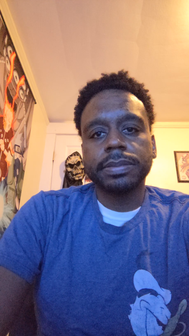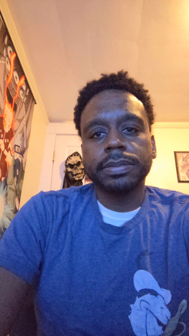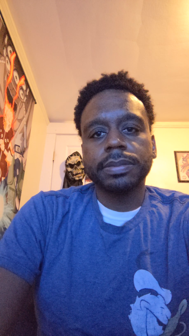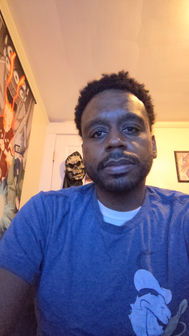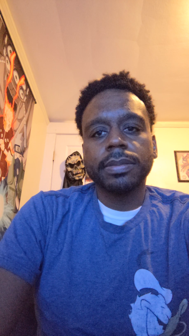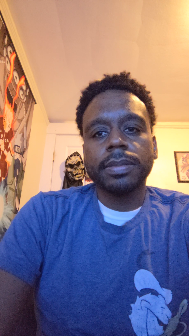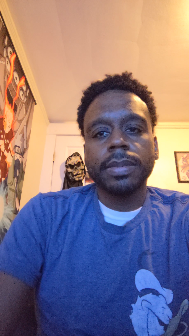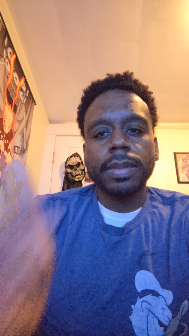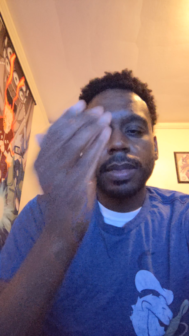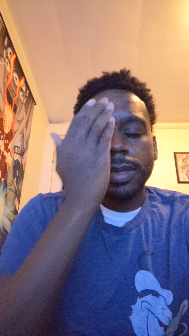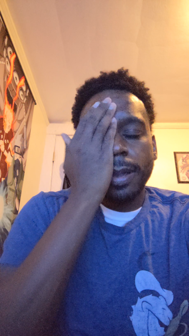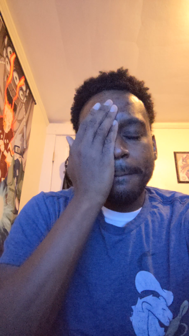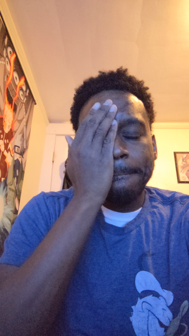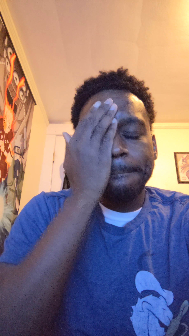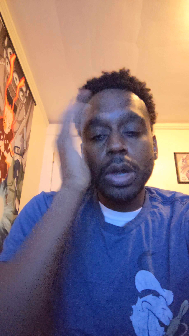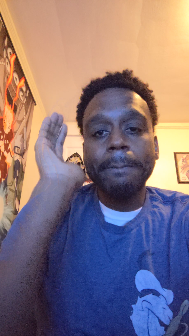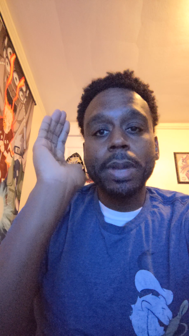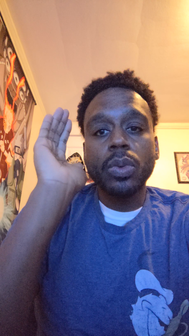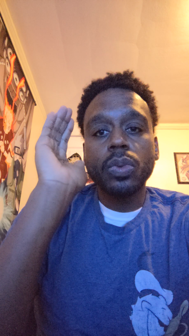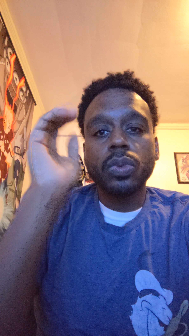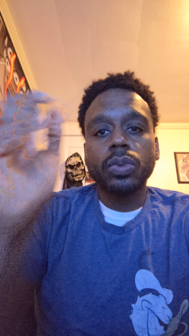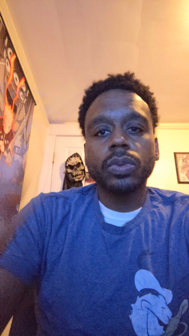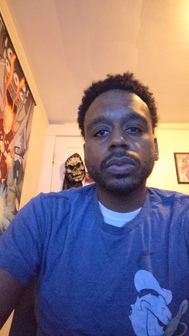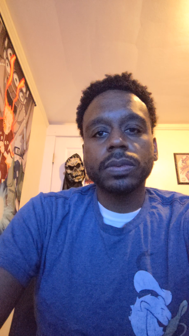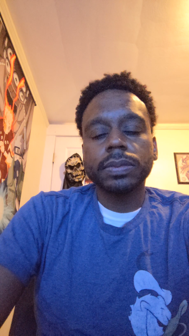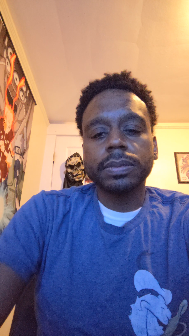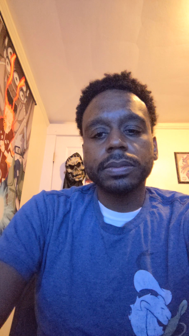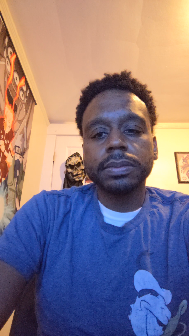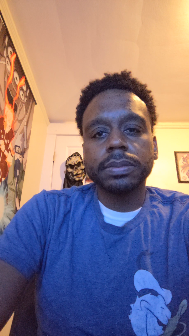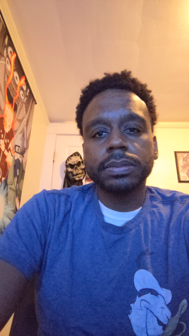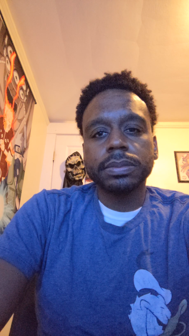peekaboo